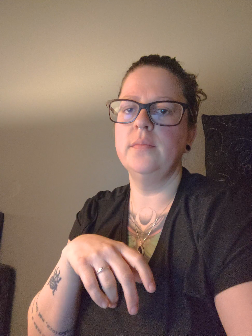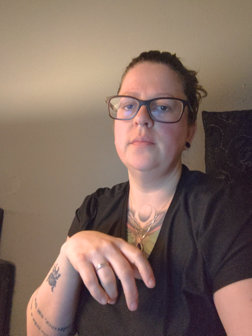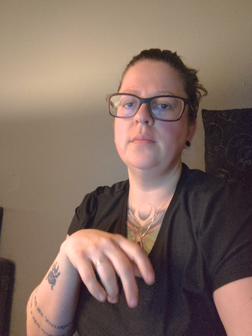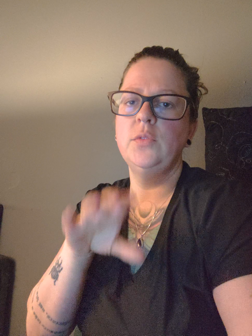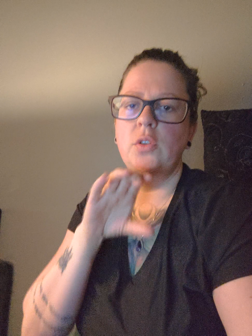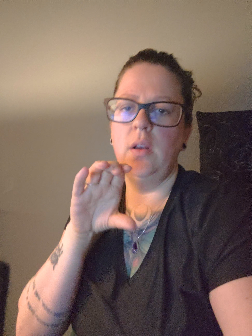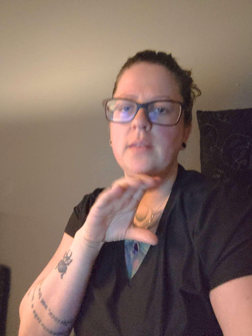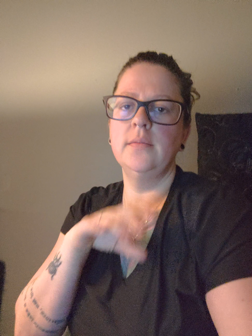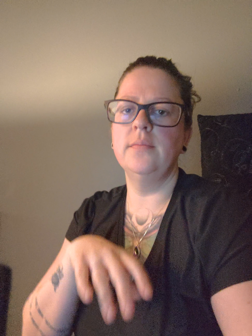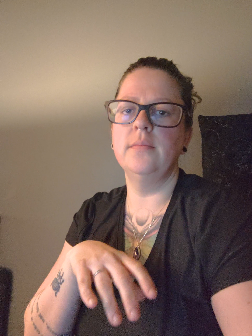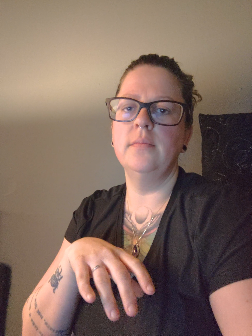chocolate